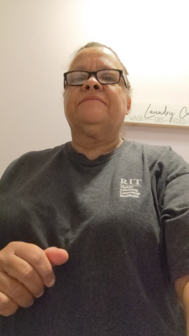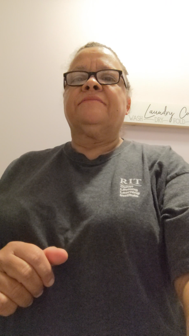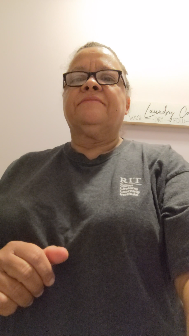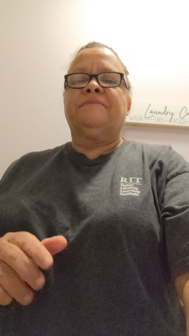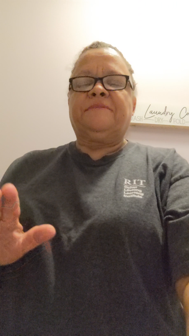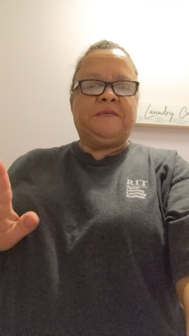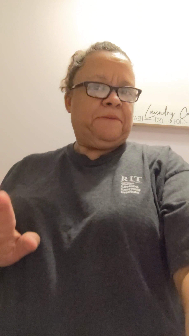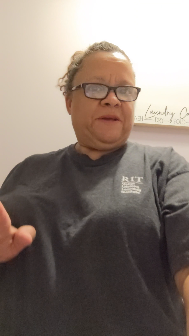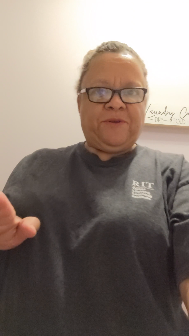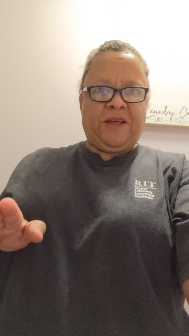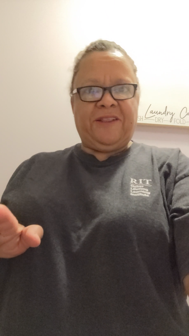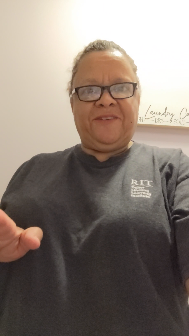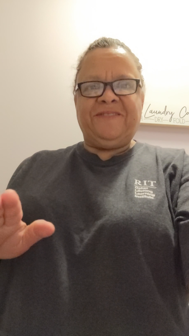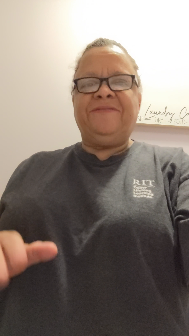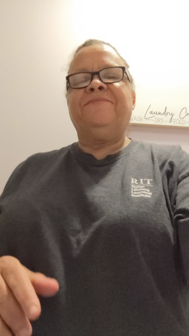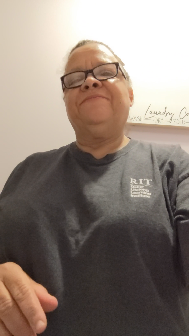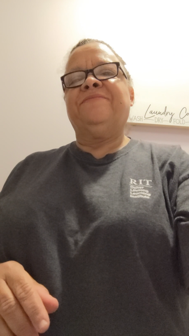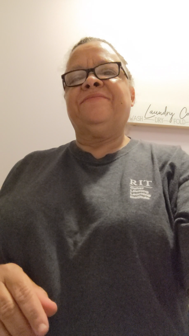penguin